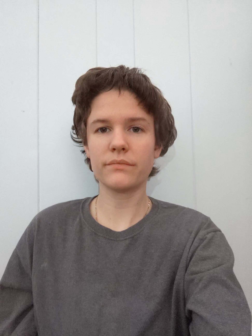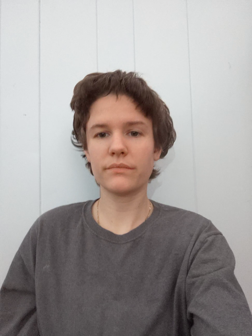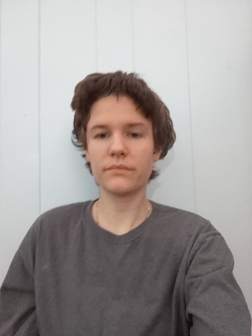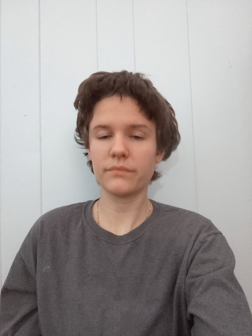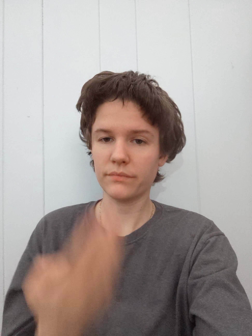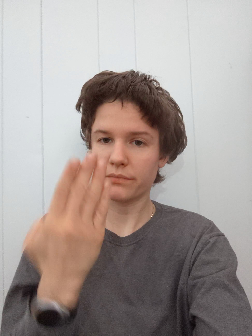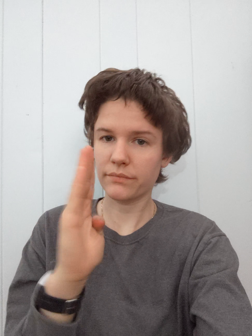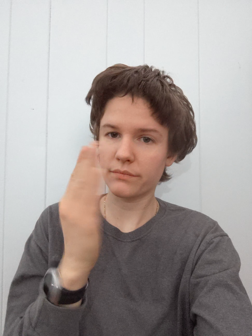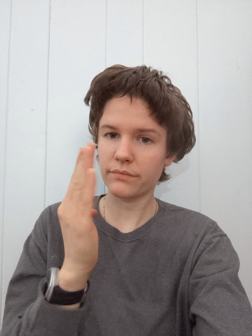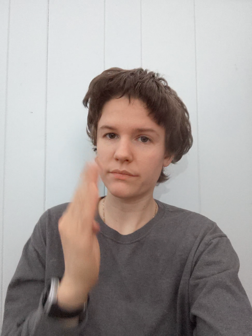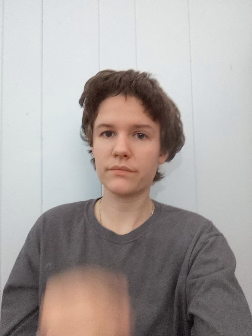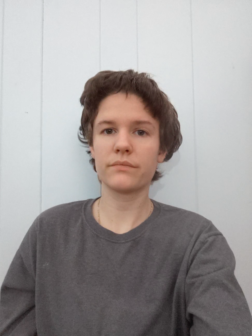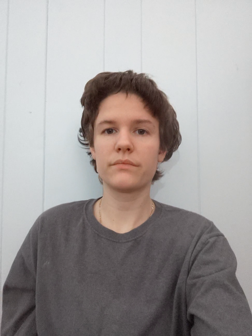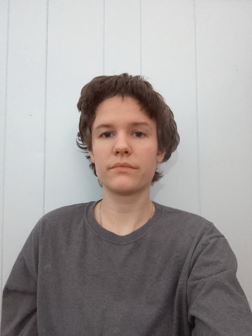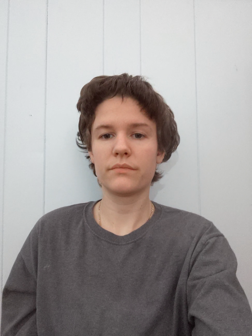blue